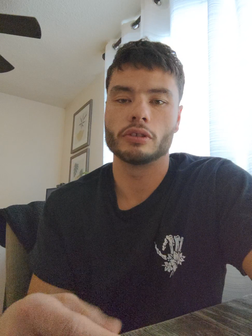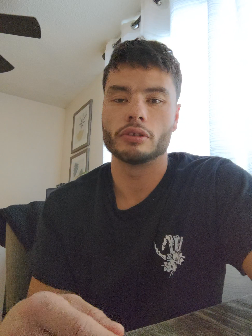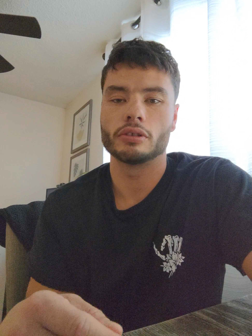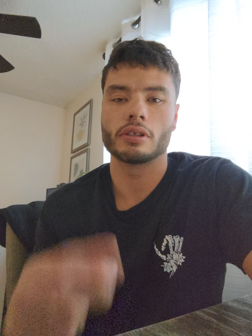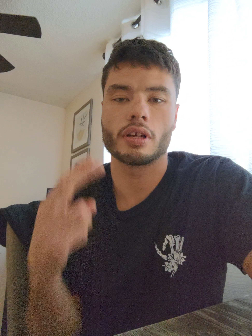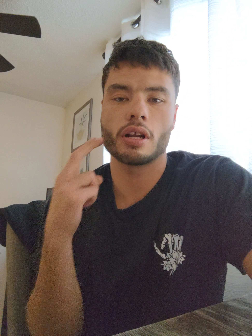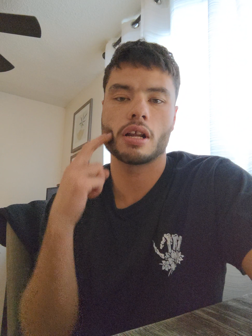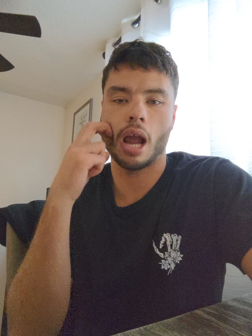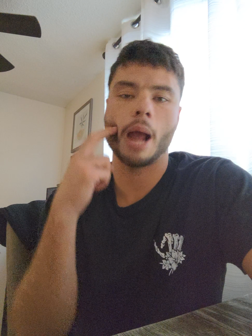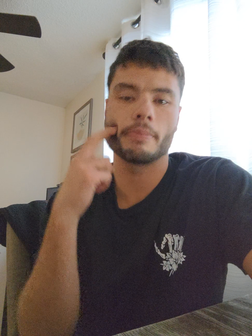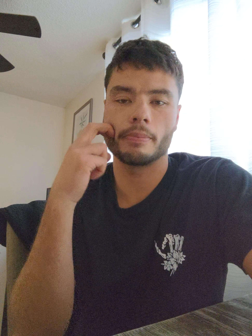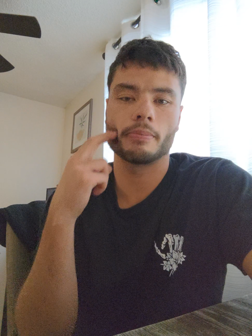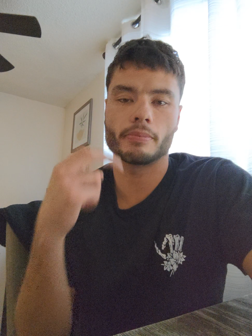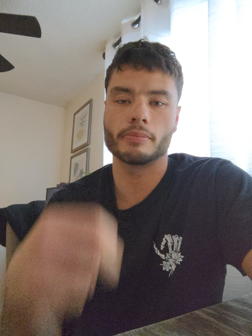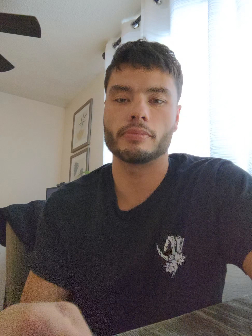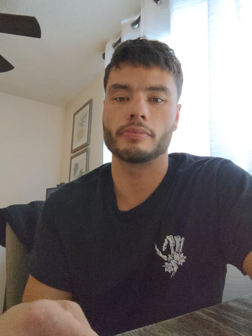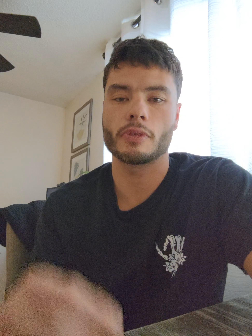gum